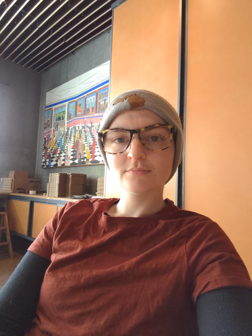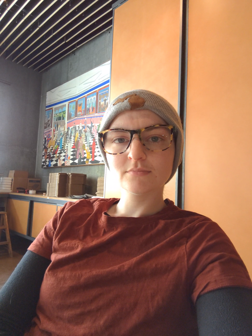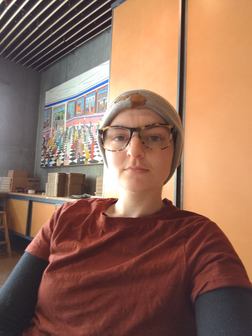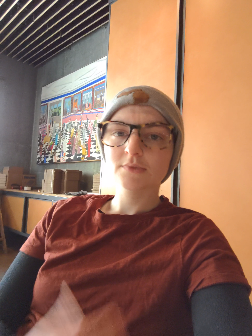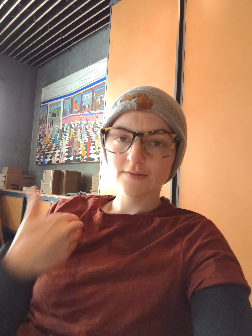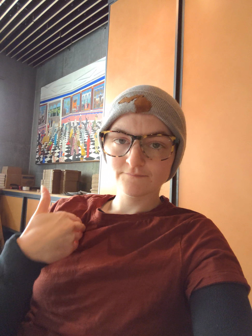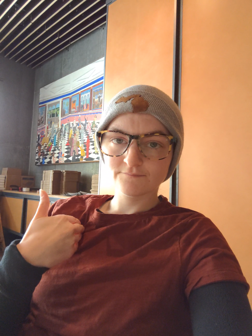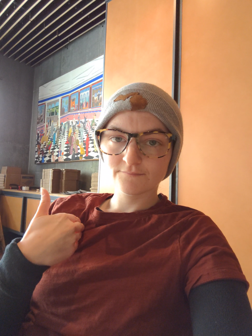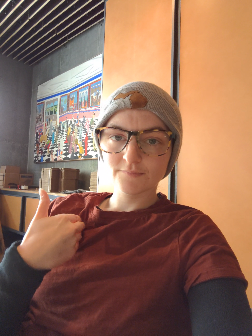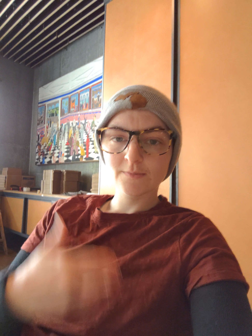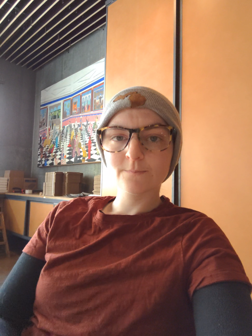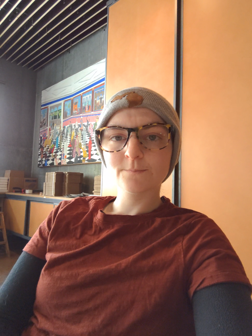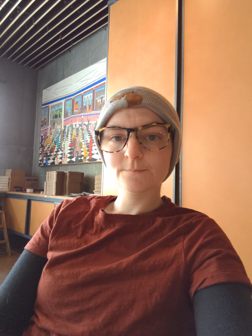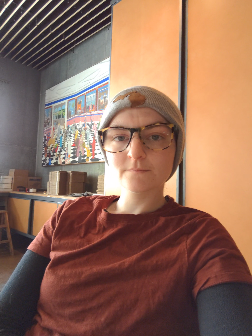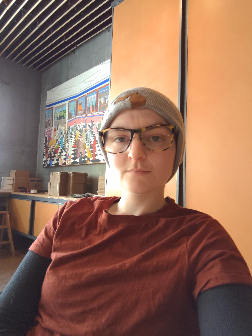have